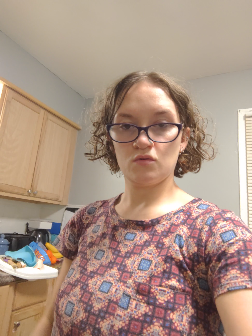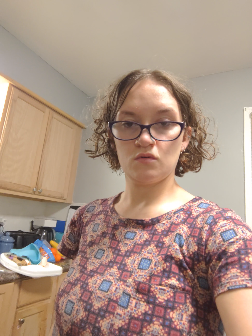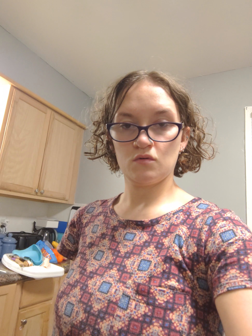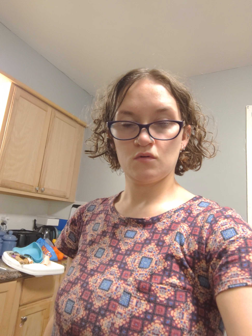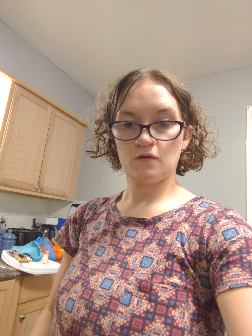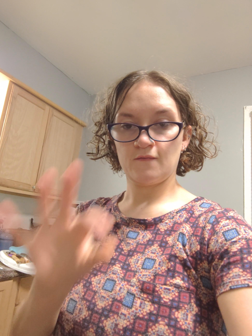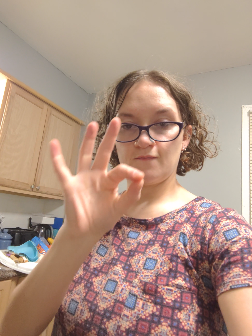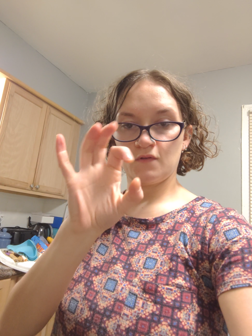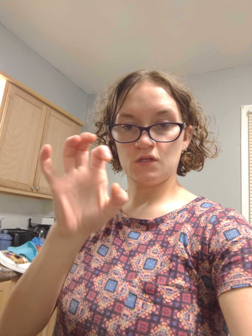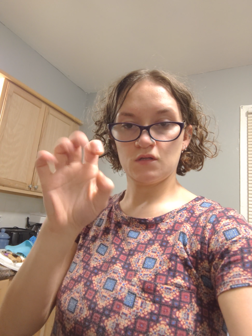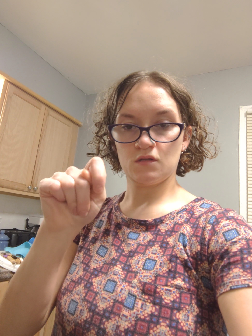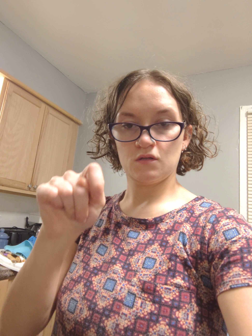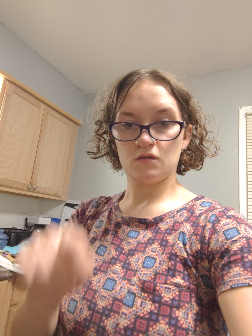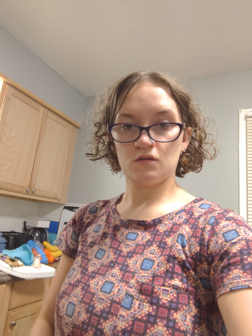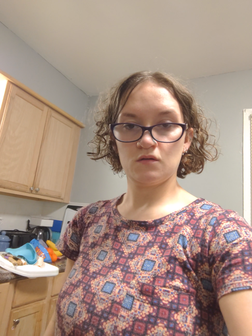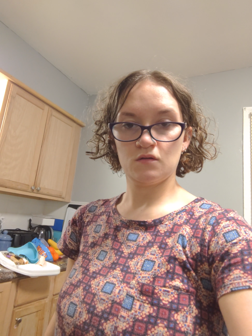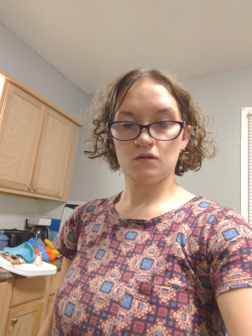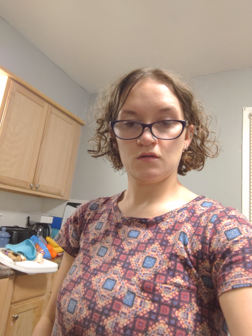feet